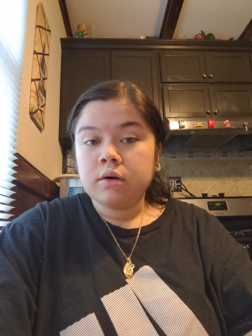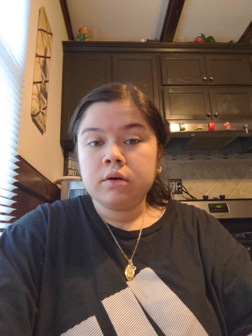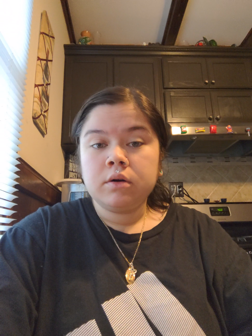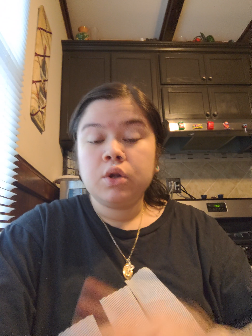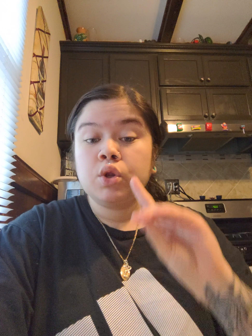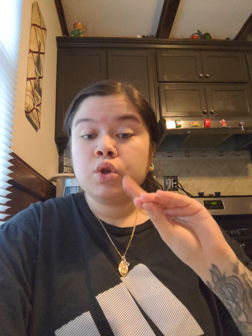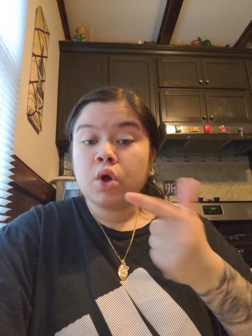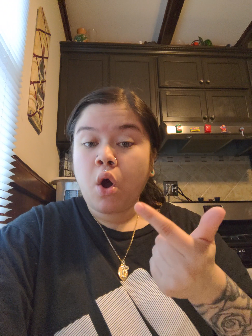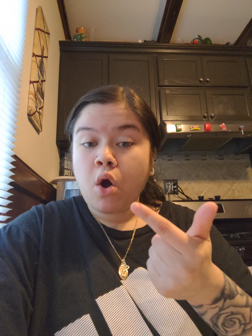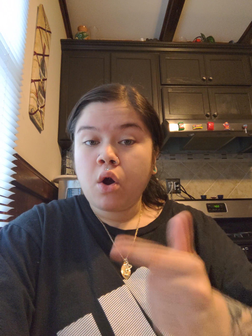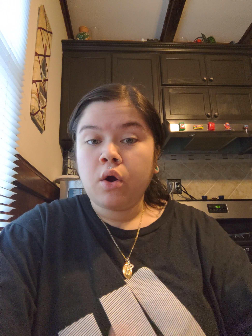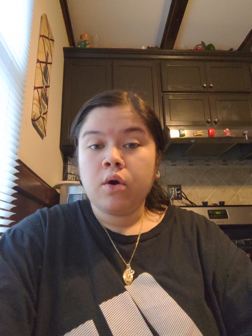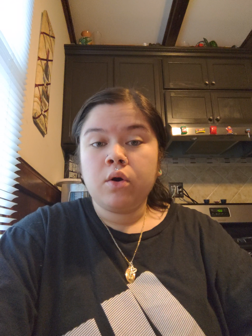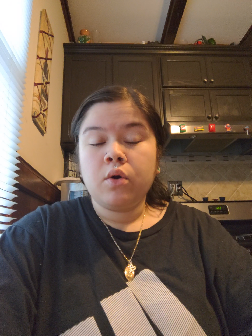dog